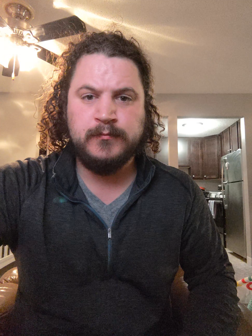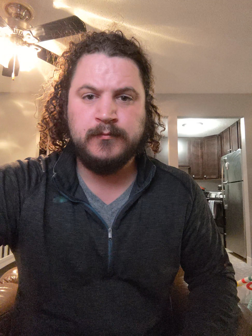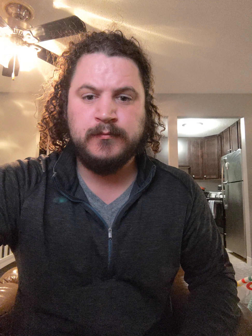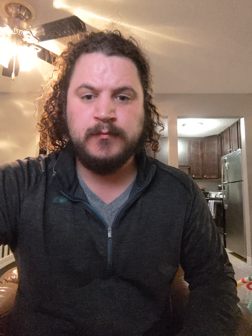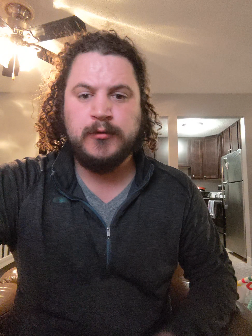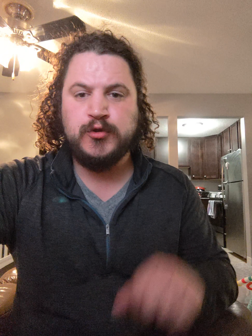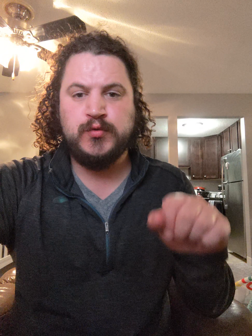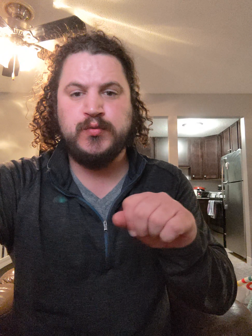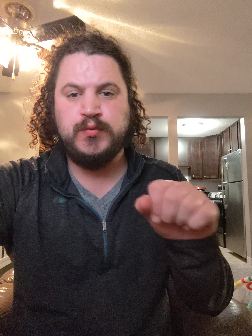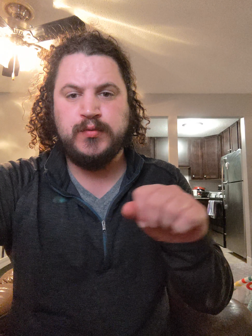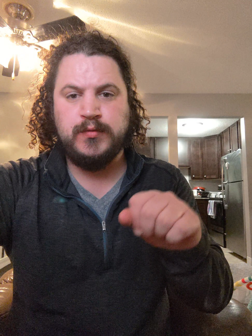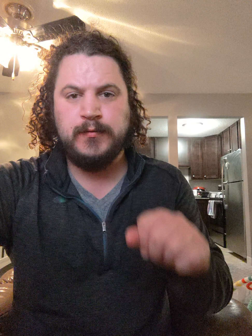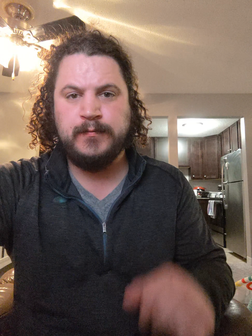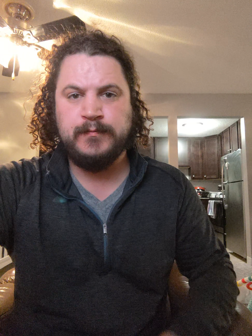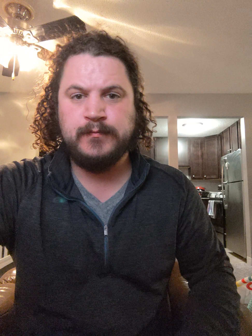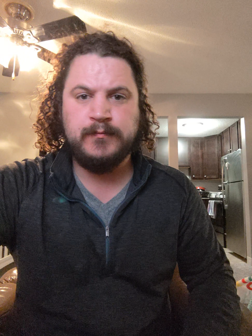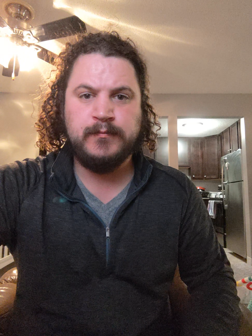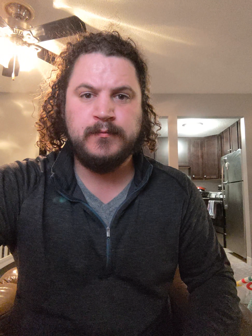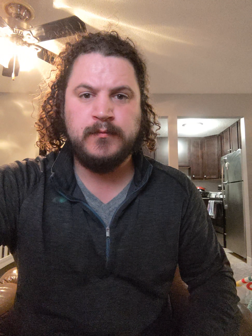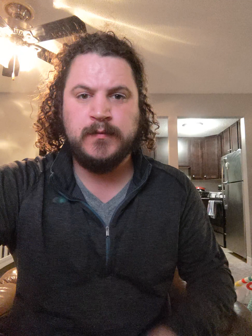shoe